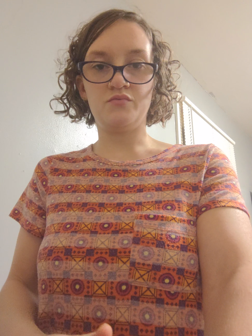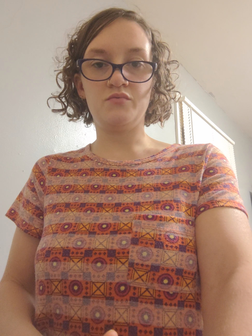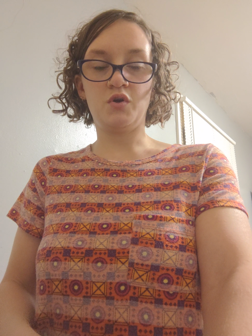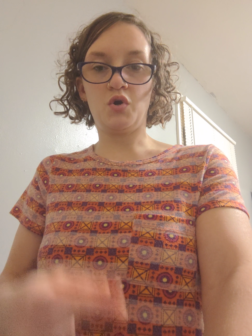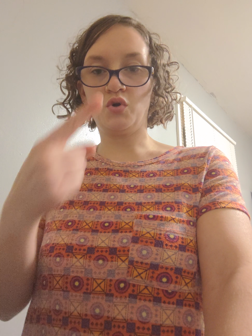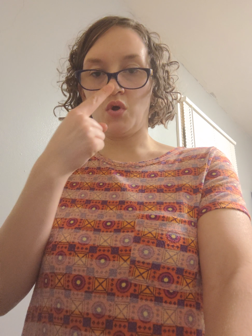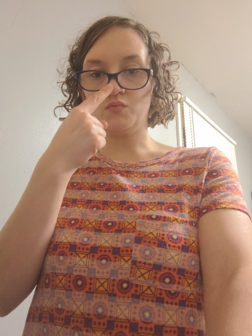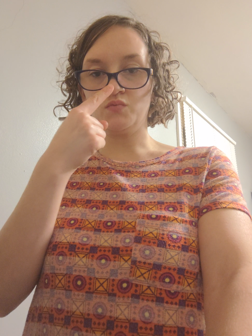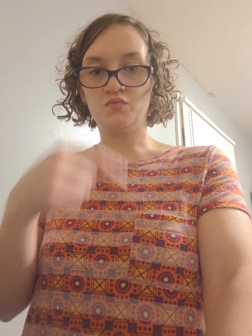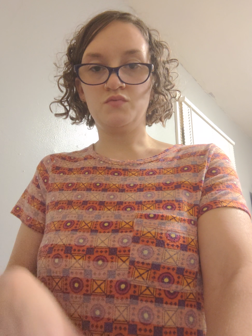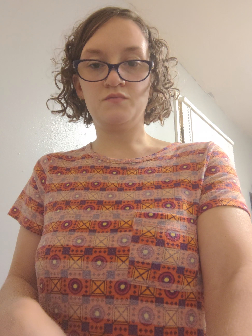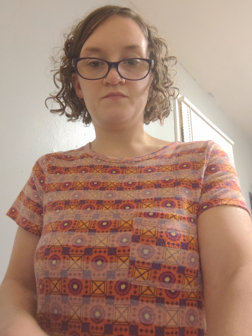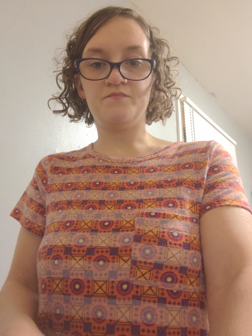nose